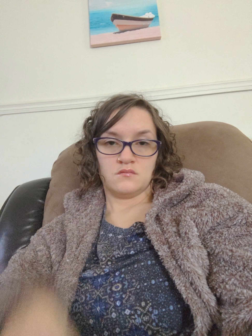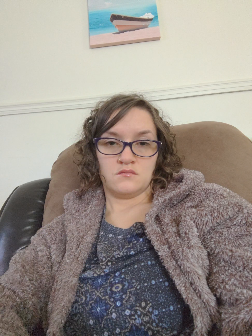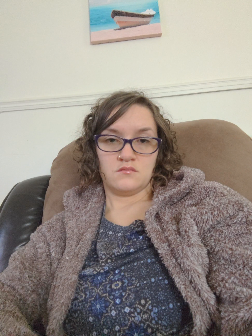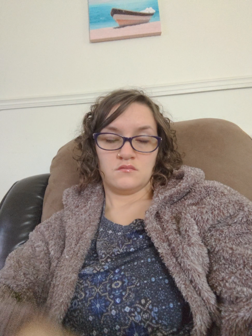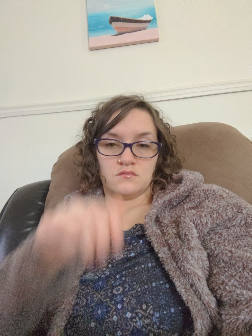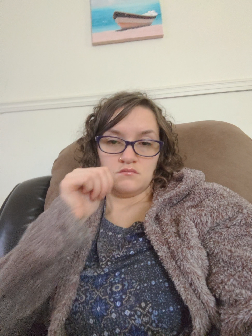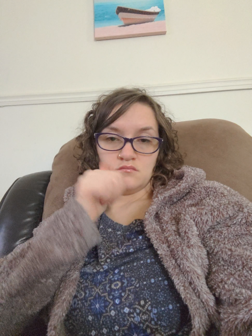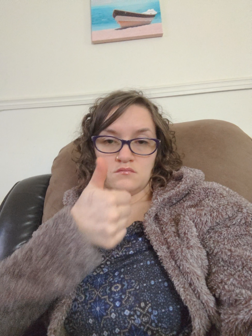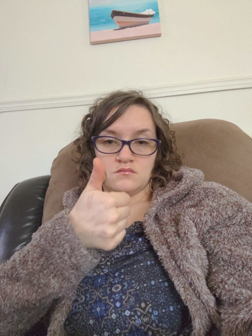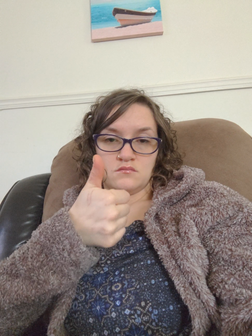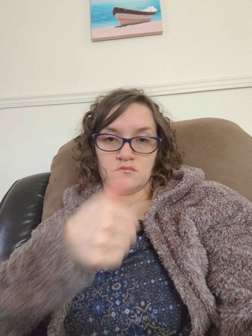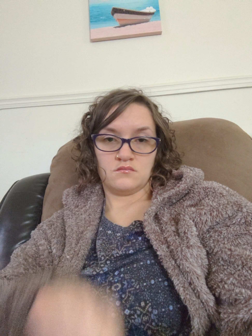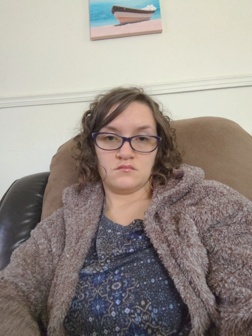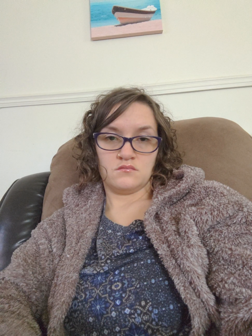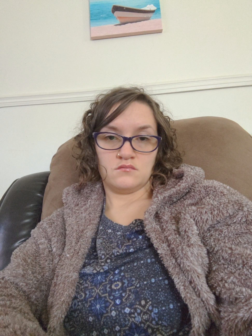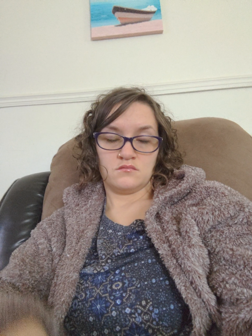tomorrow